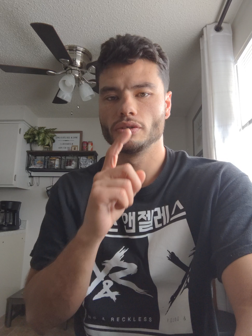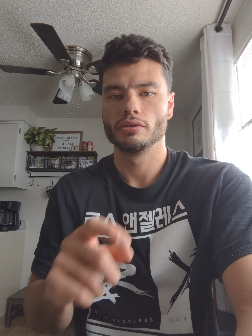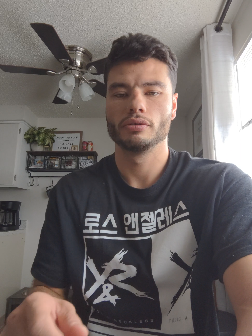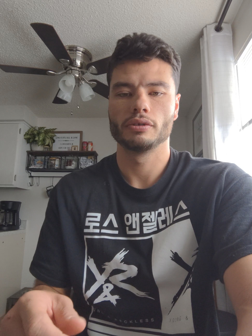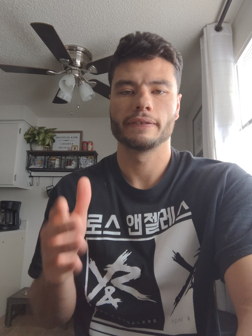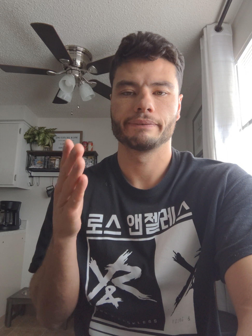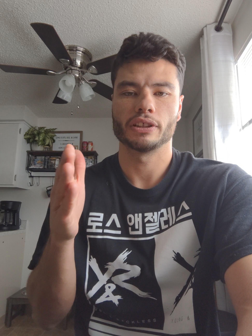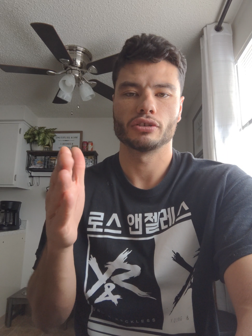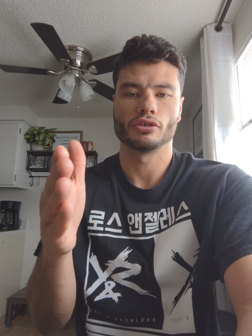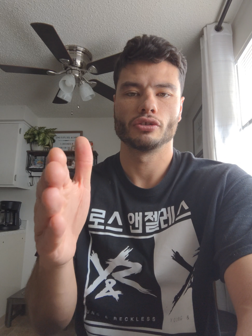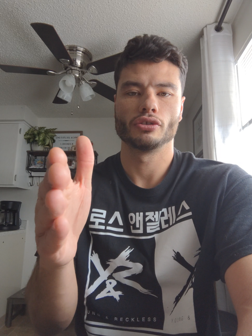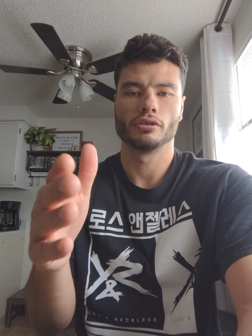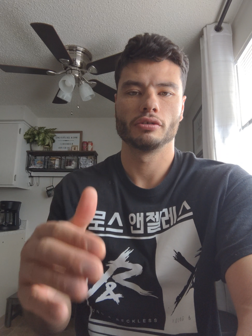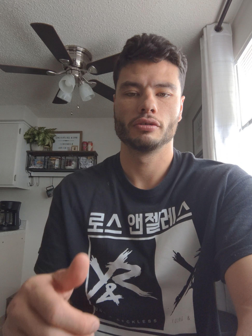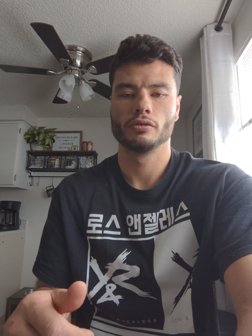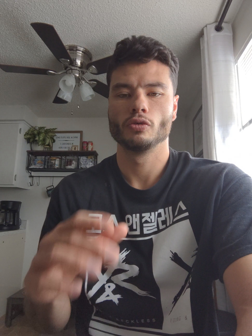fish